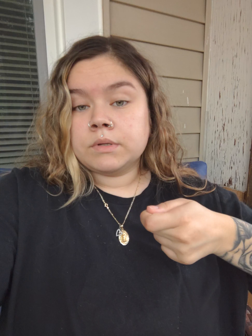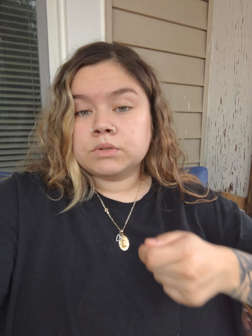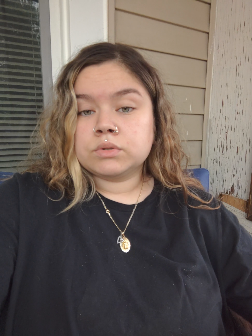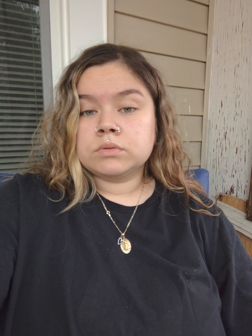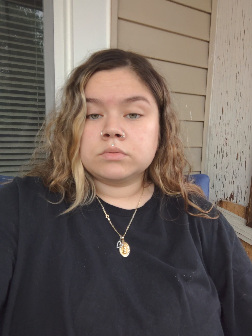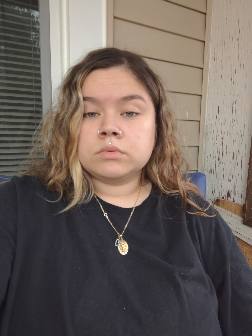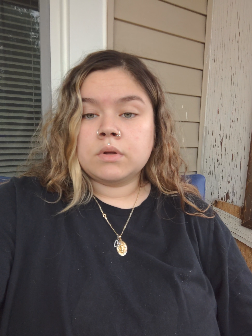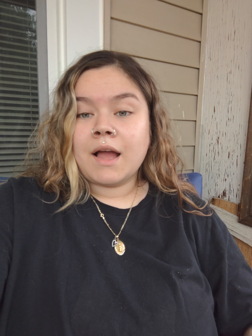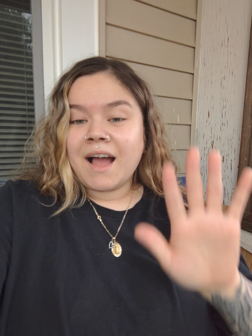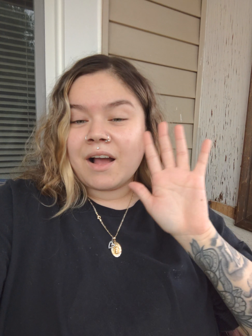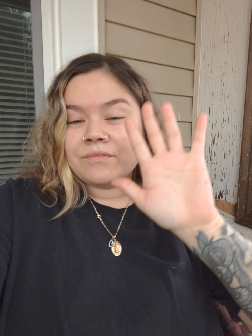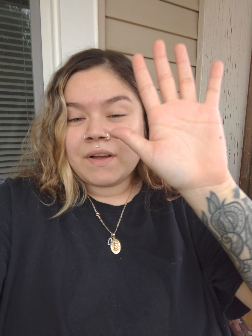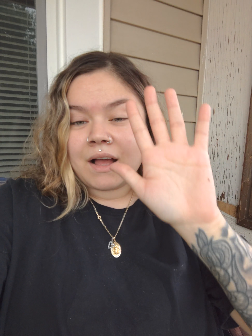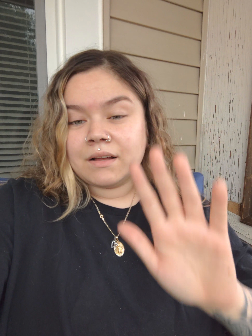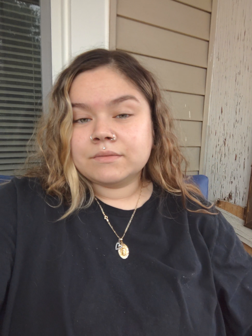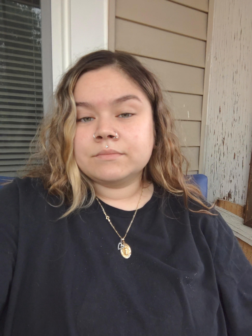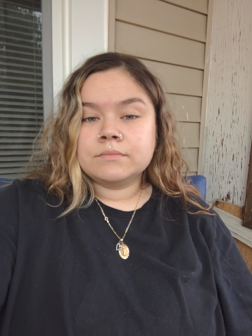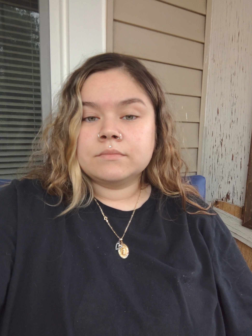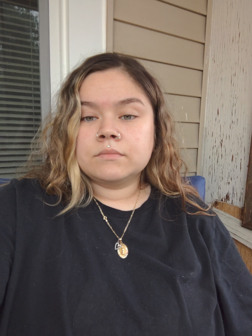give me five